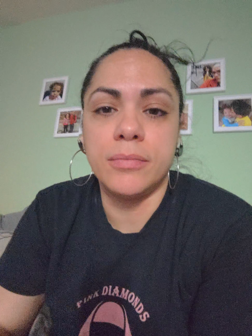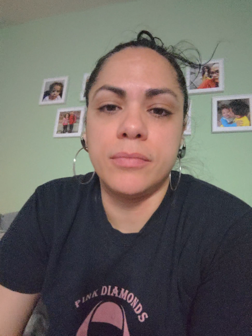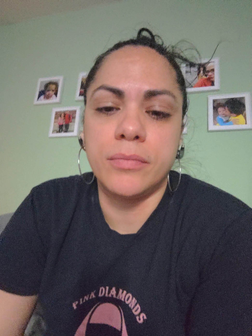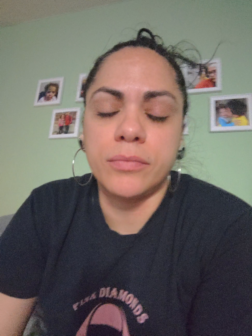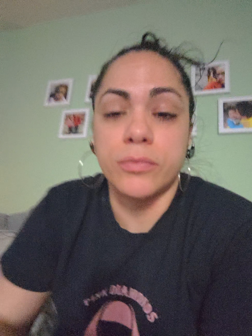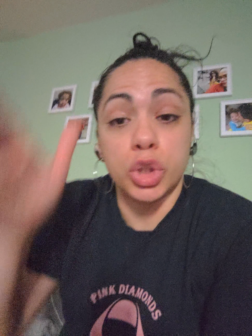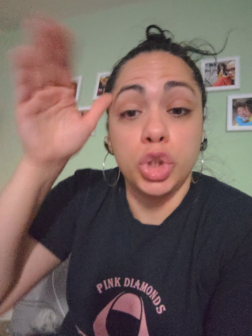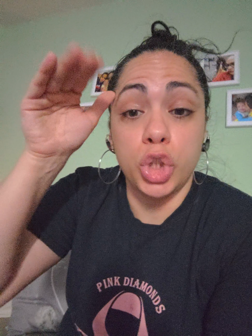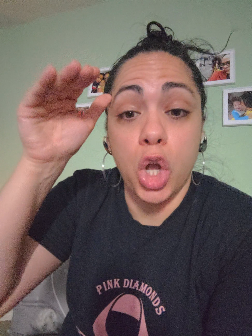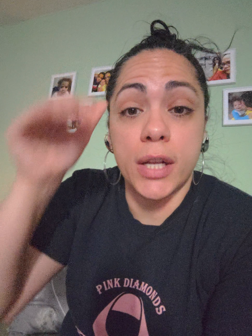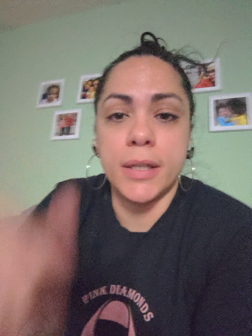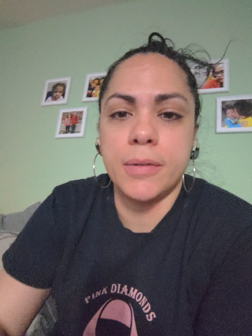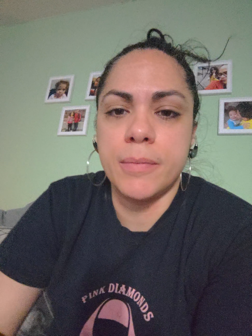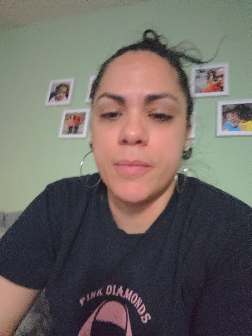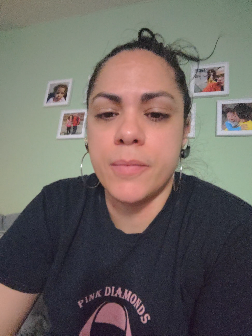donkey